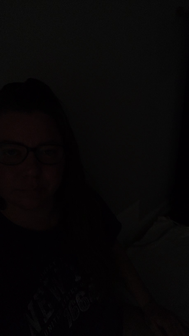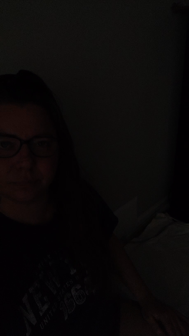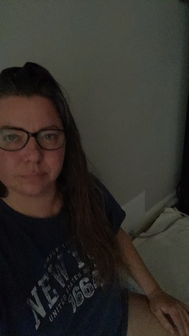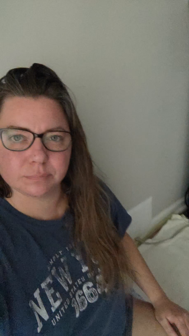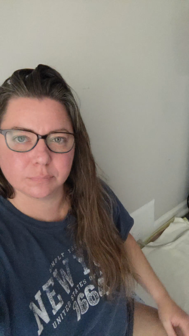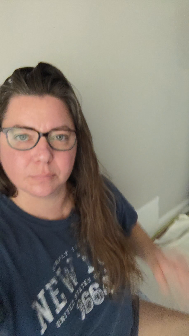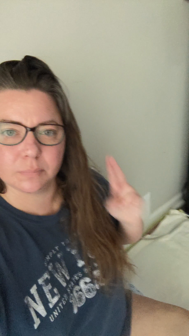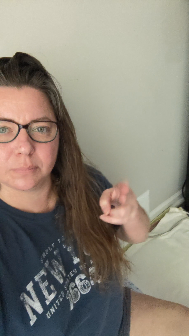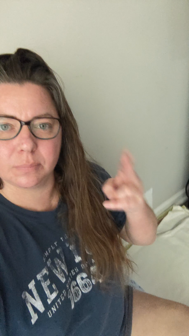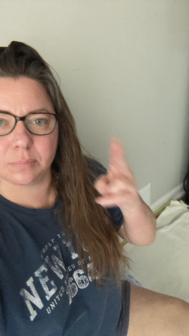hurry